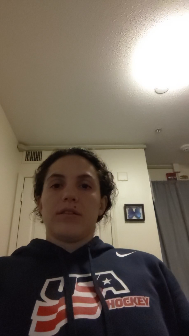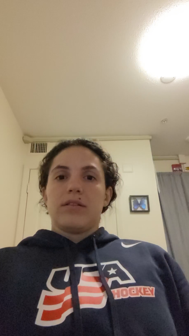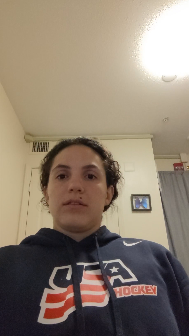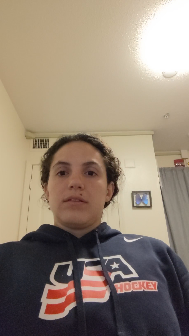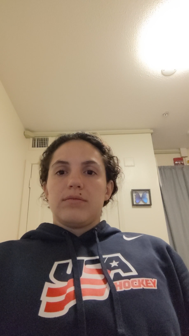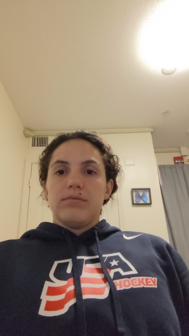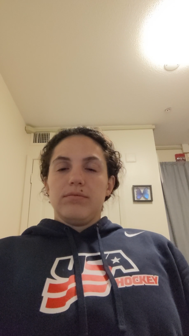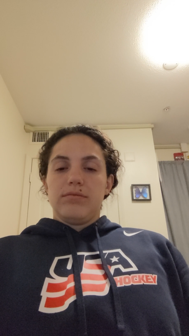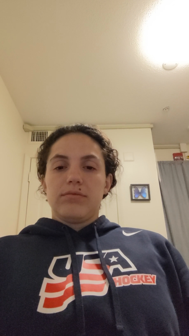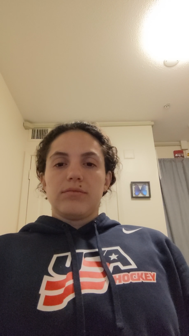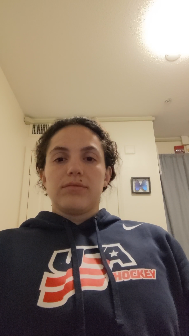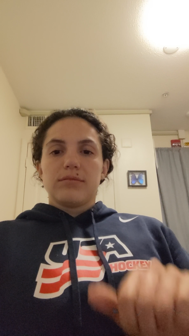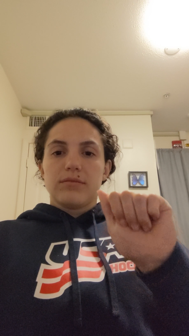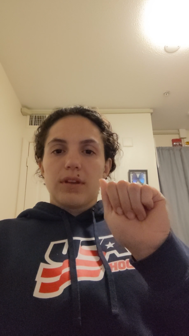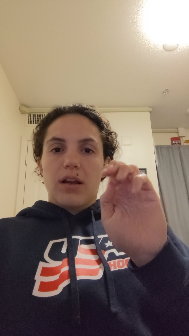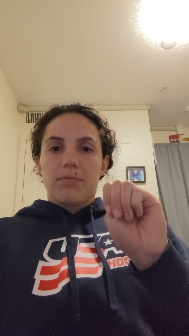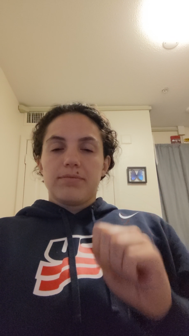am